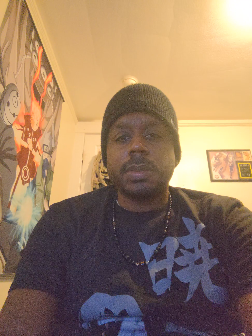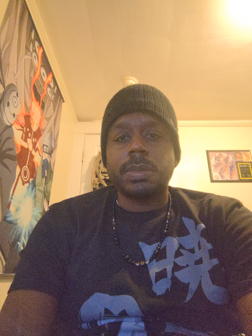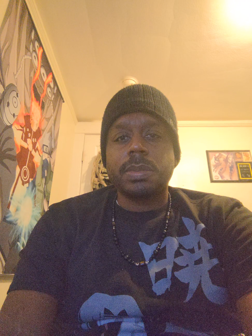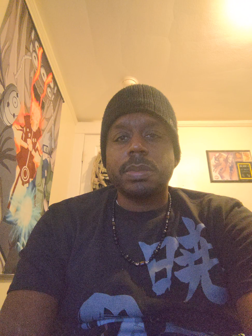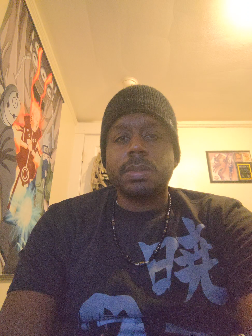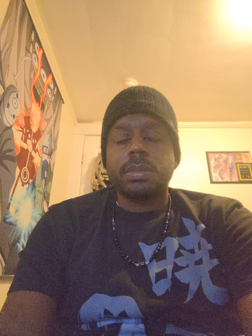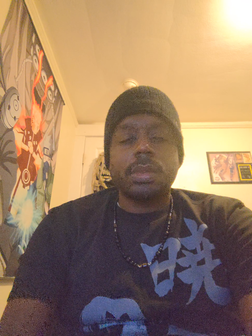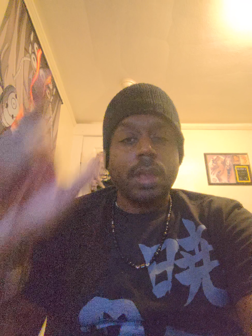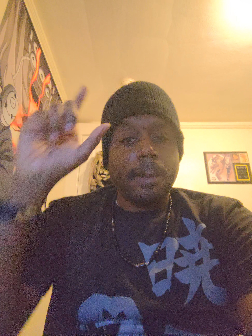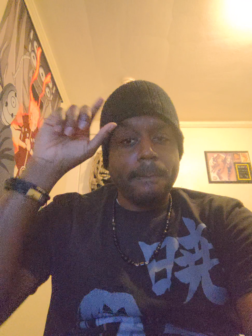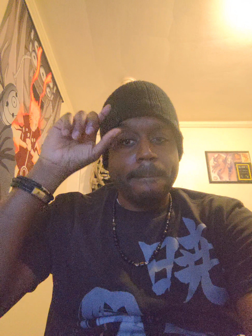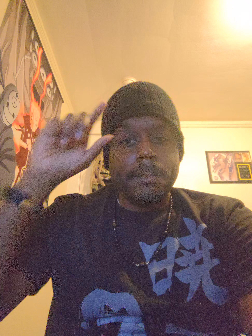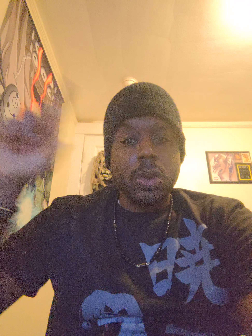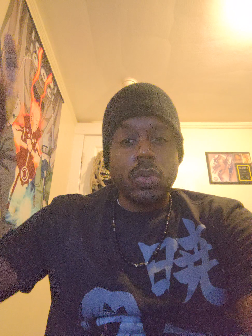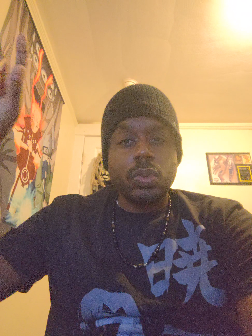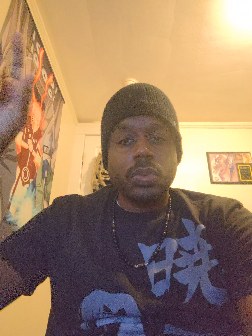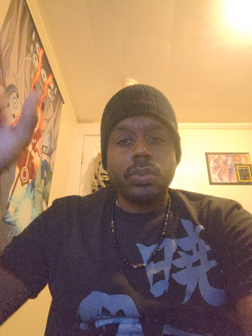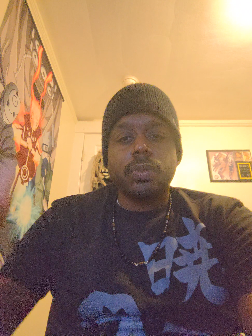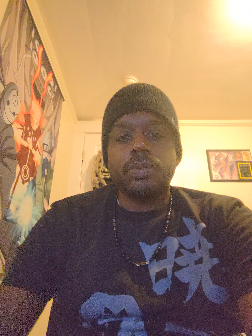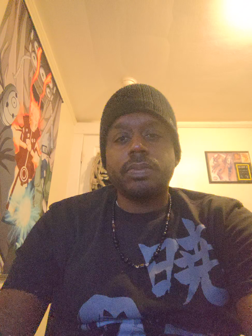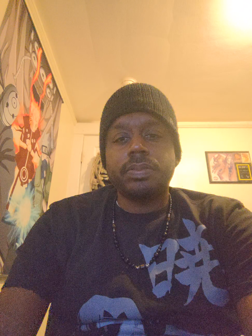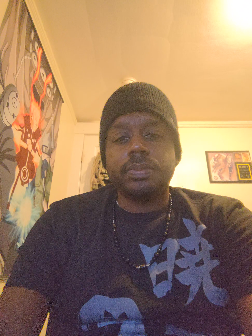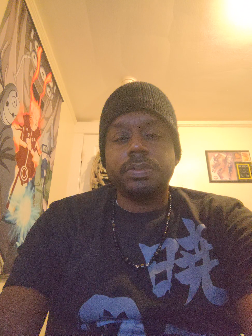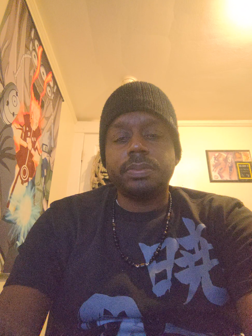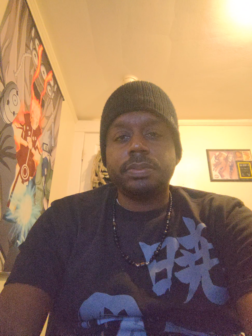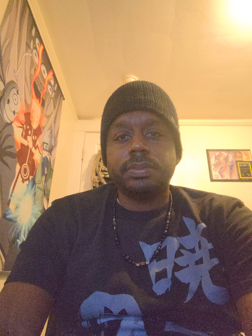moon